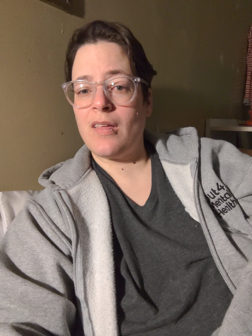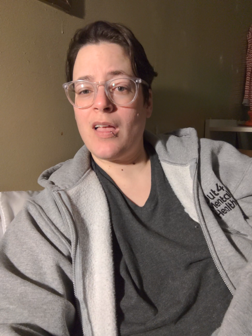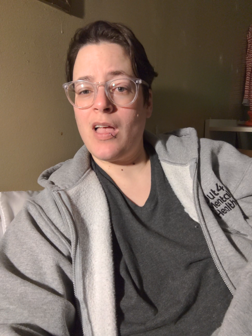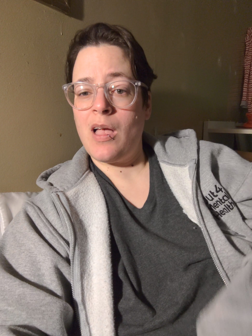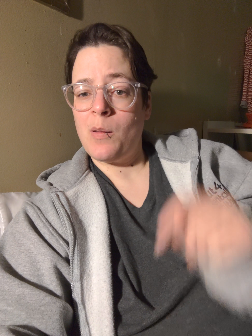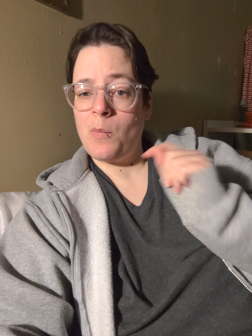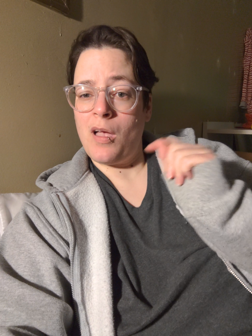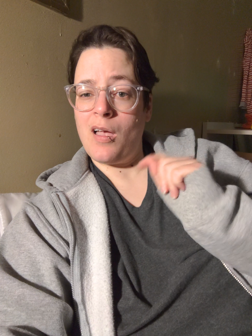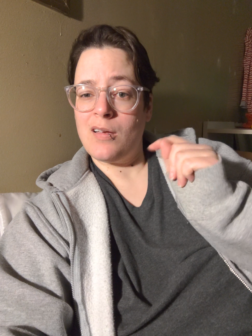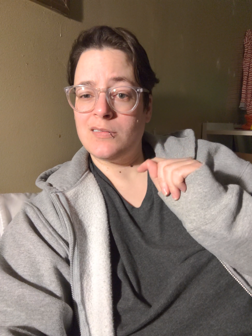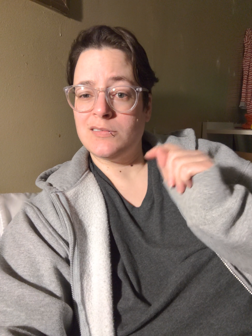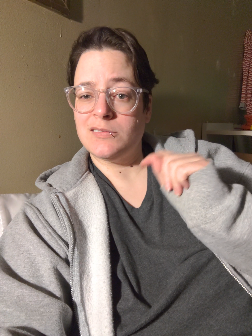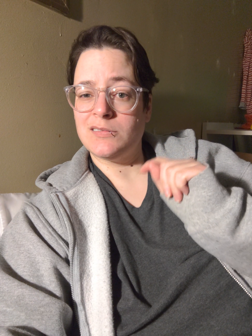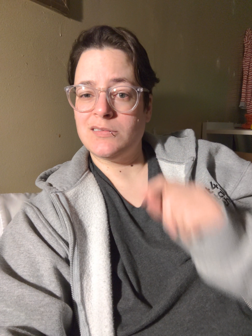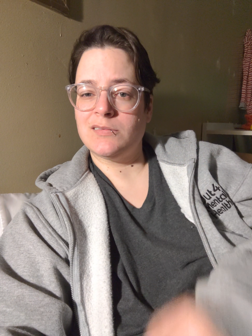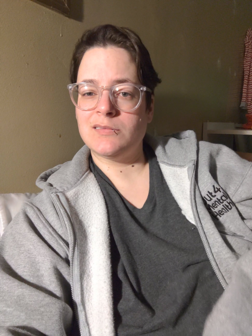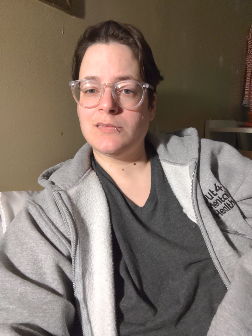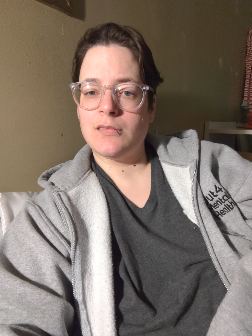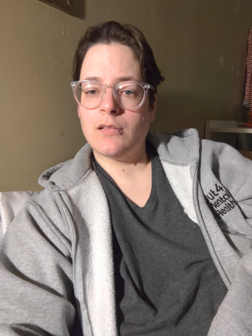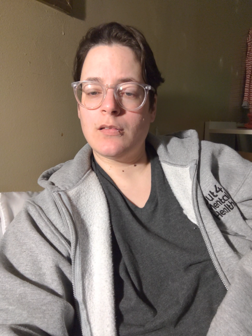potty